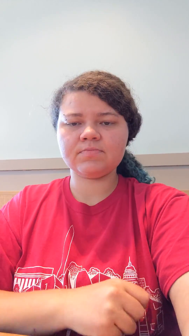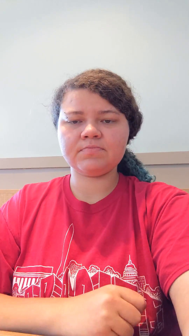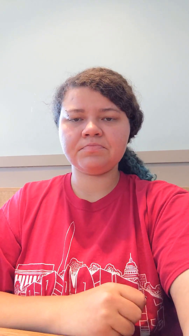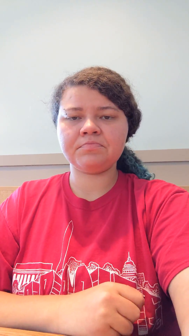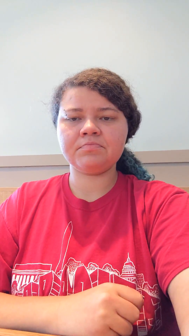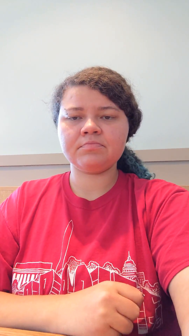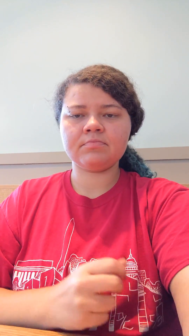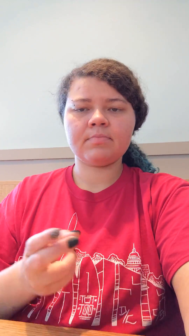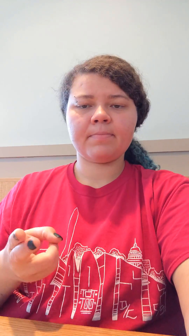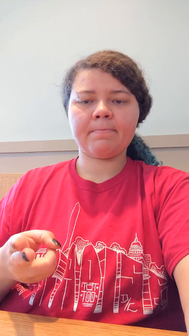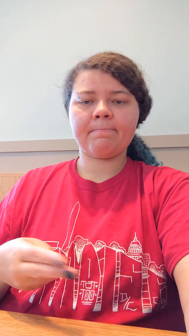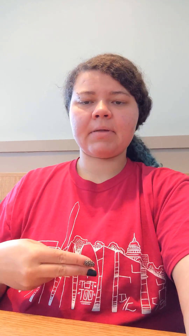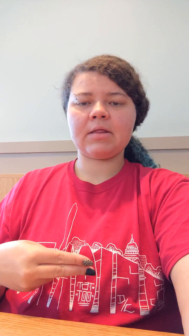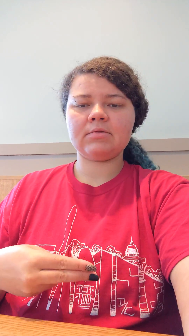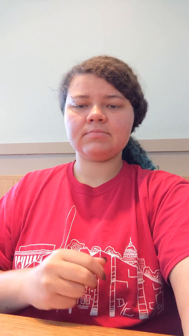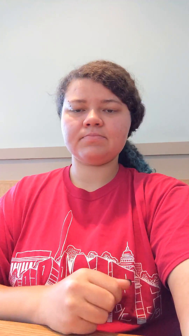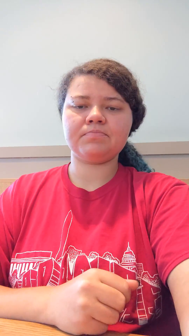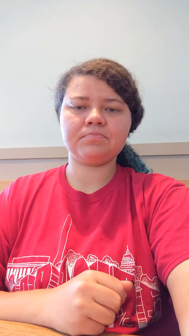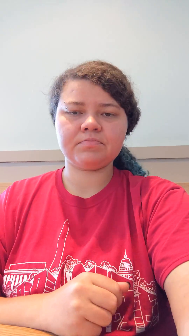belt